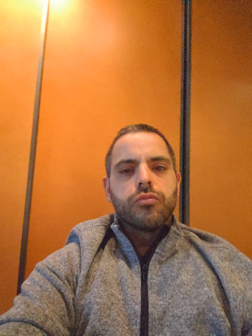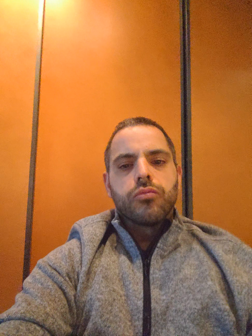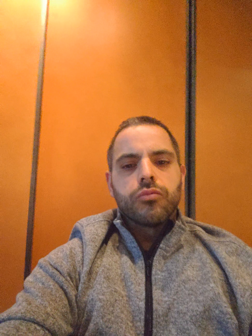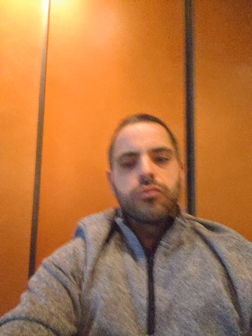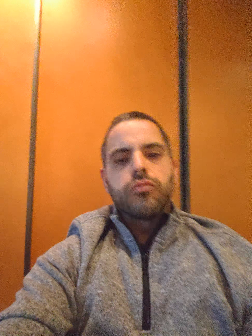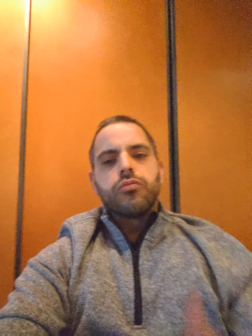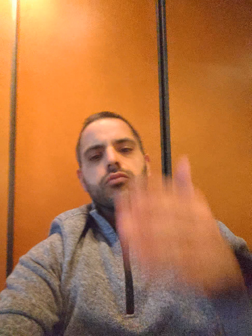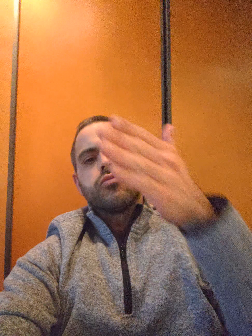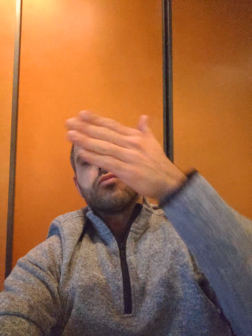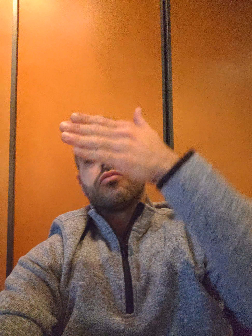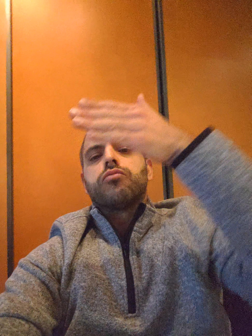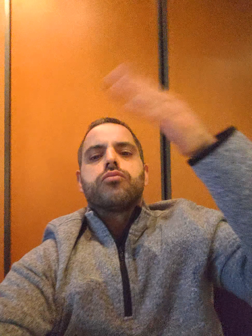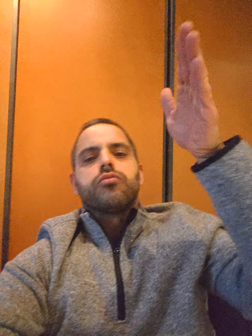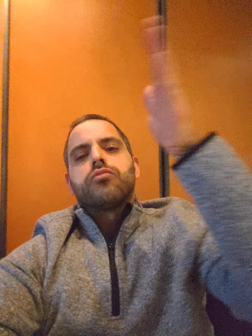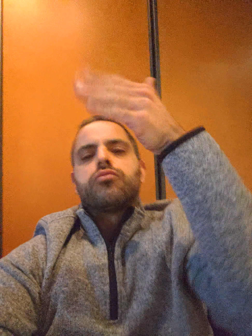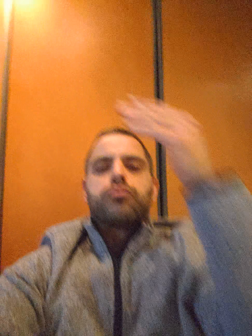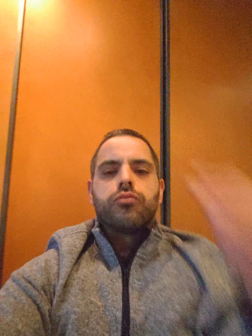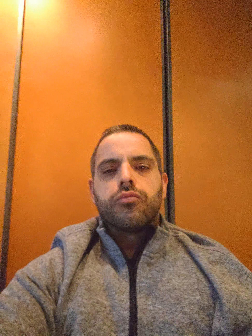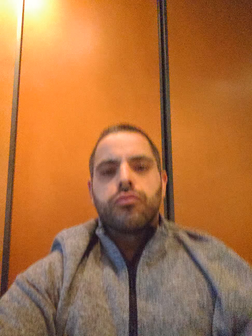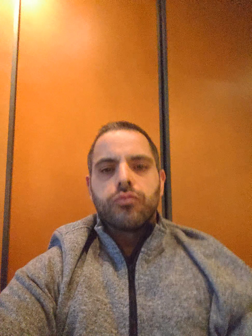flag